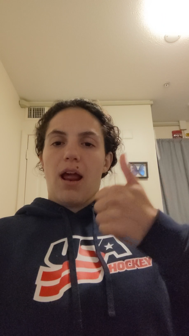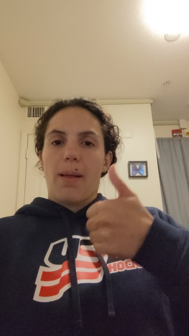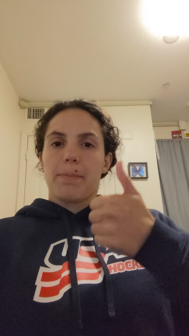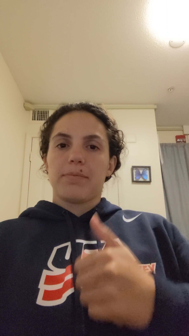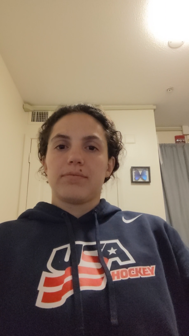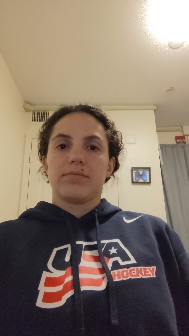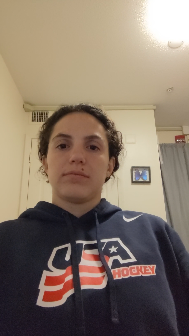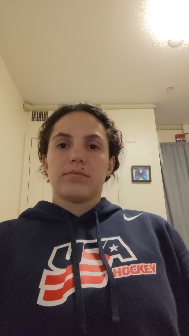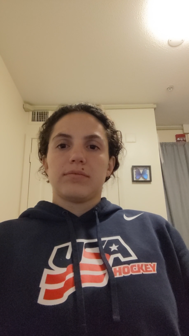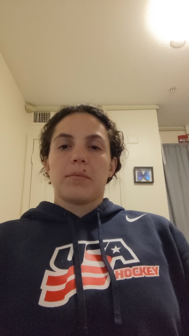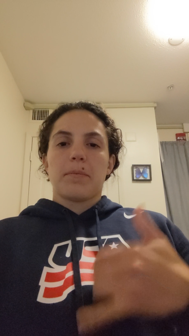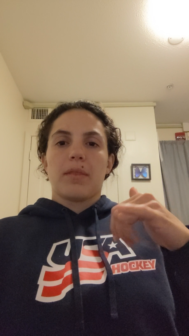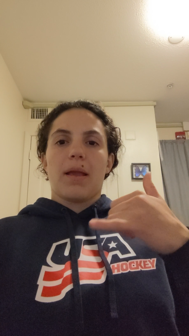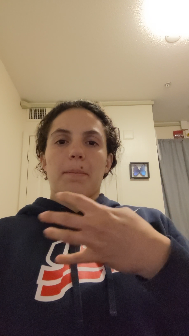playpen